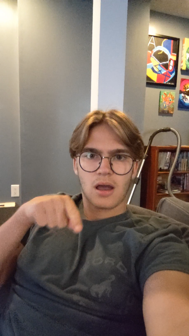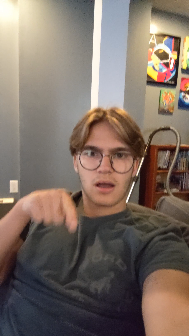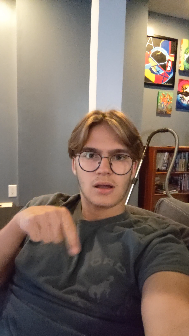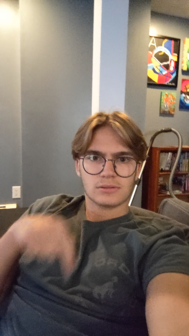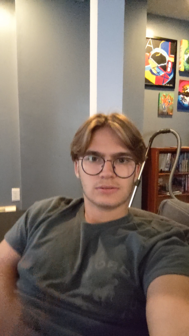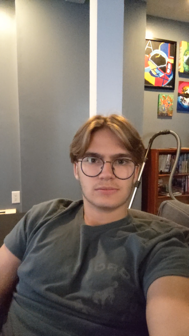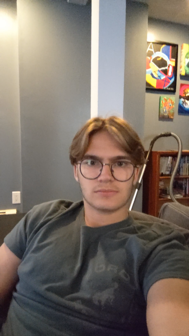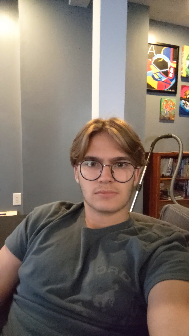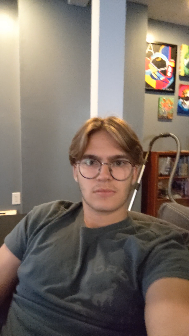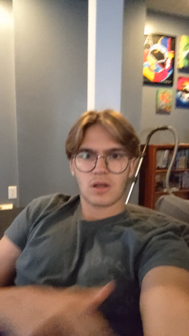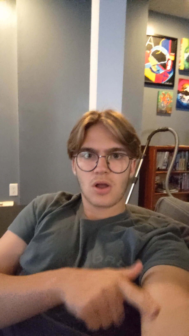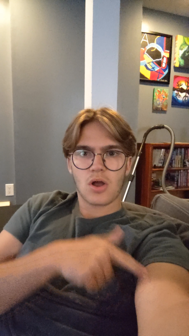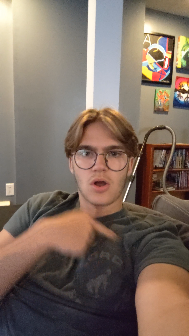long